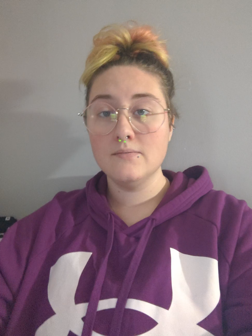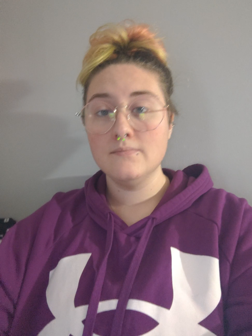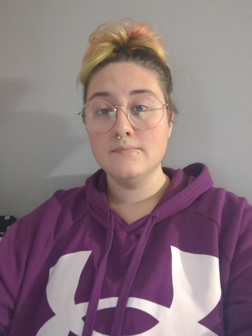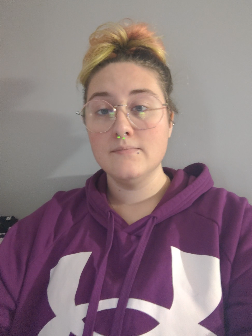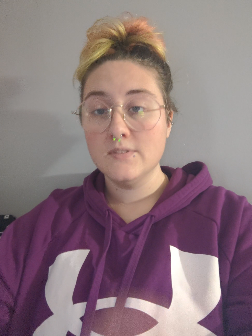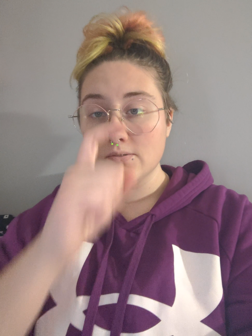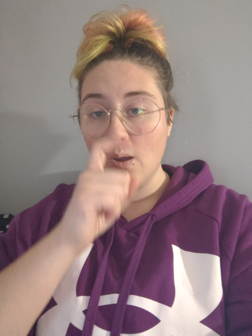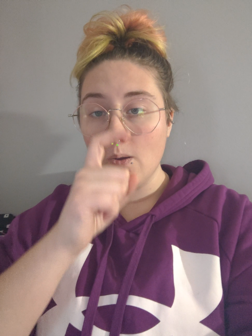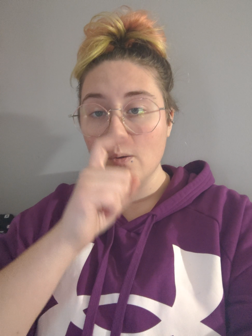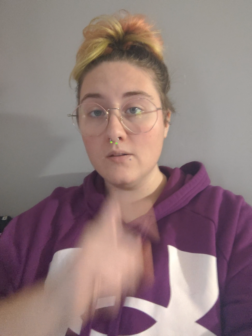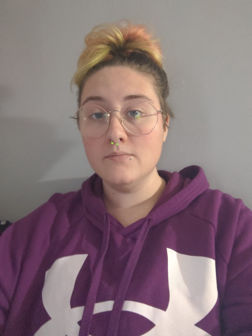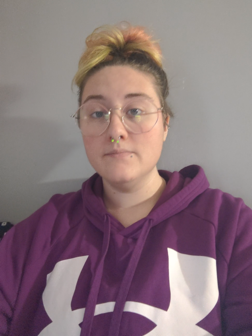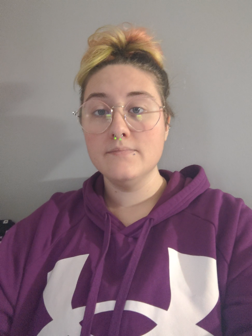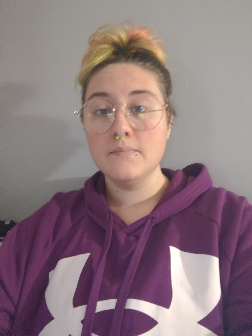doll